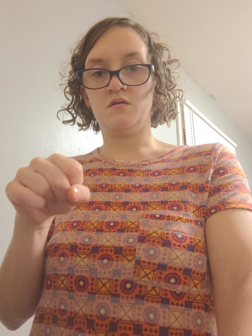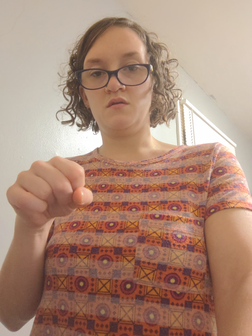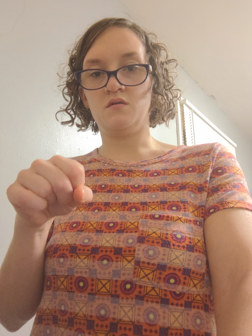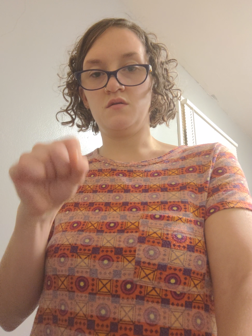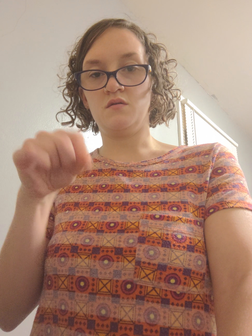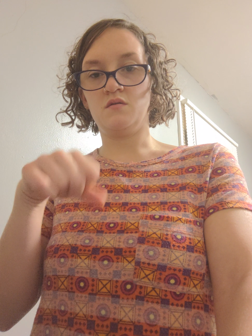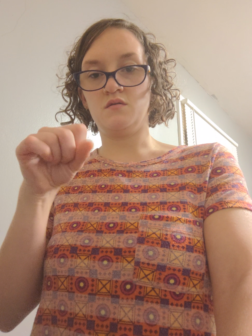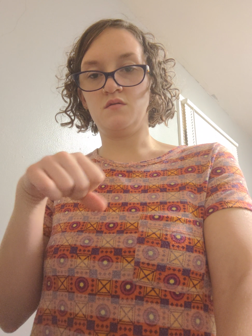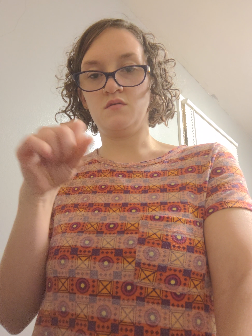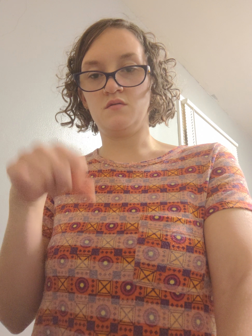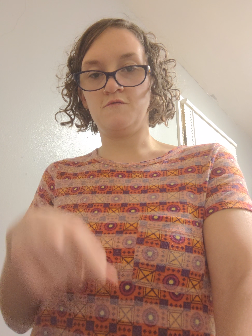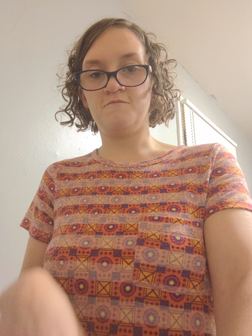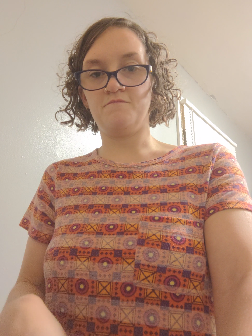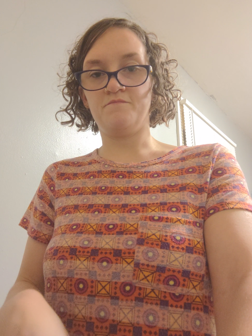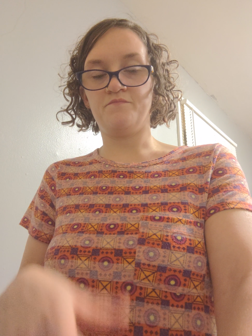yes